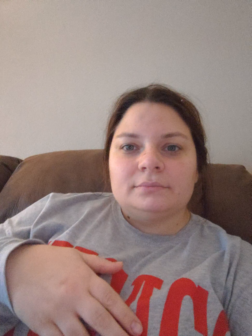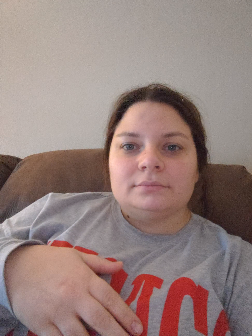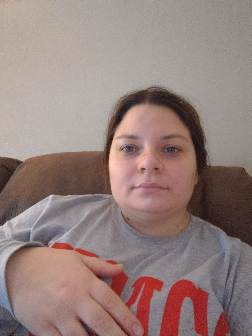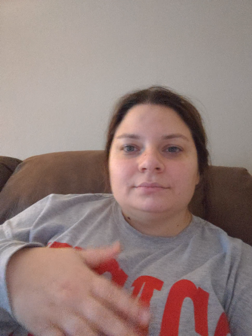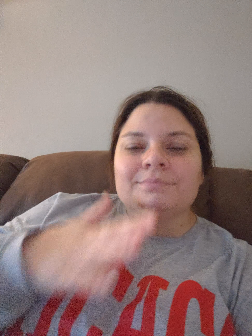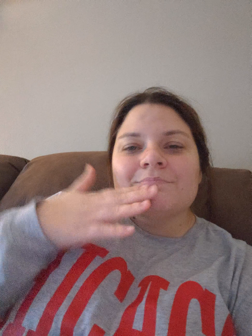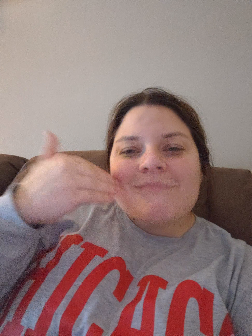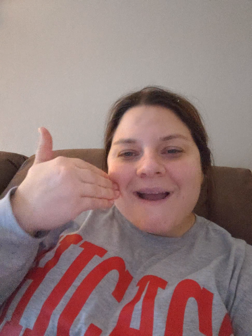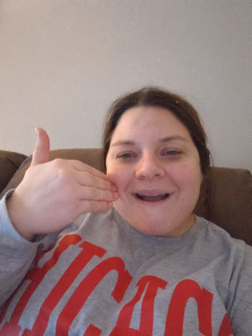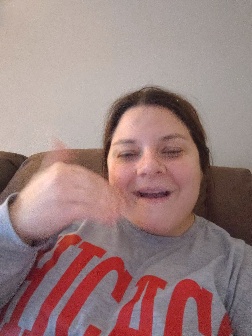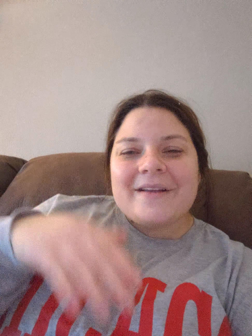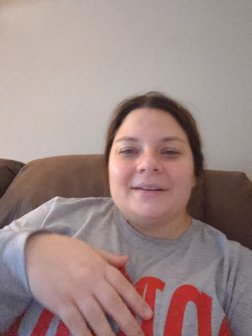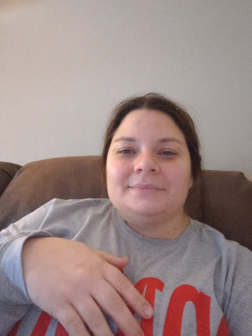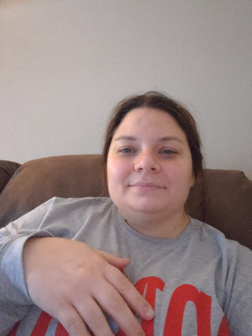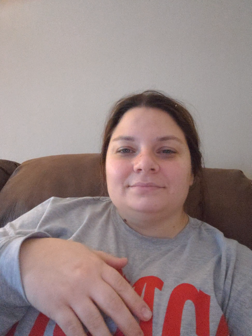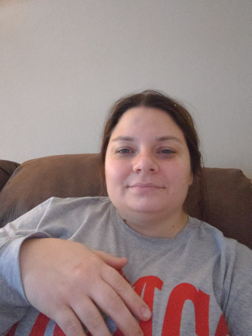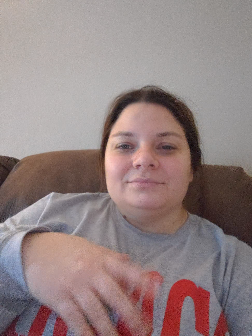smile